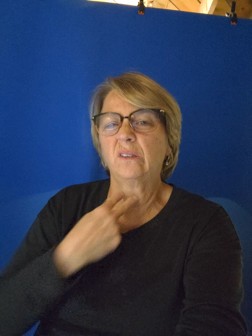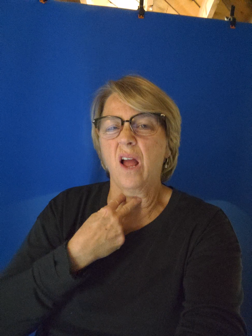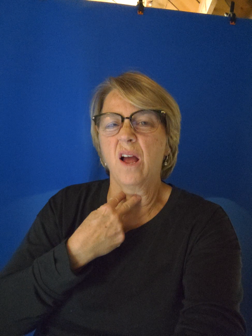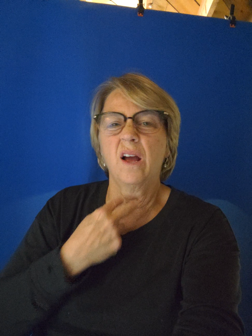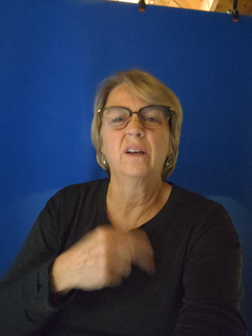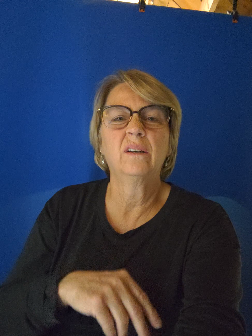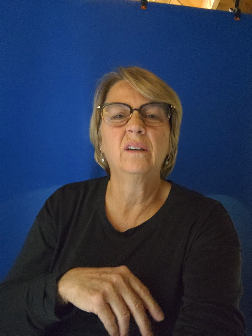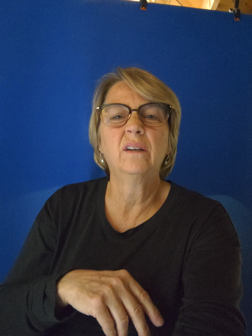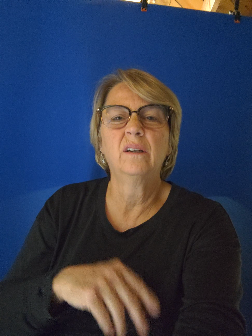stuck